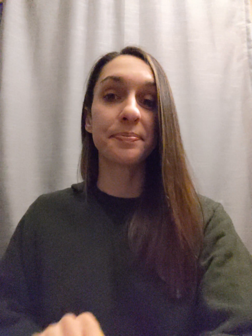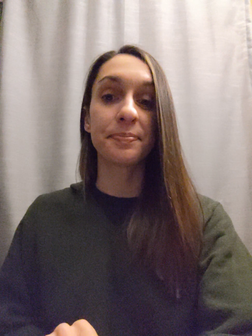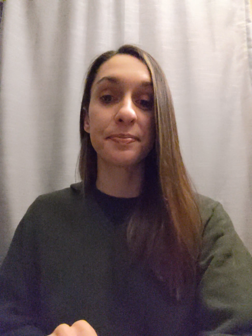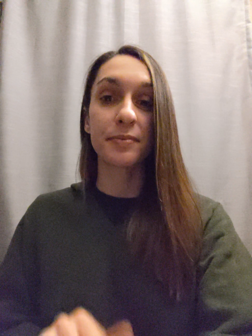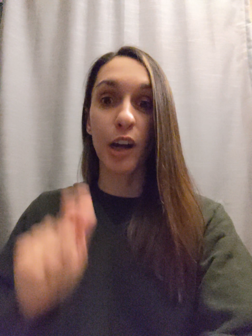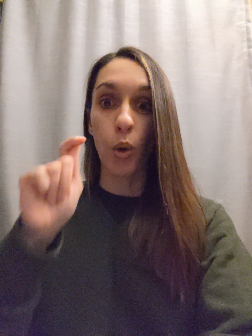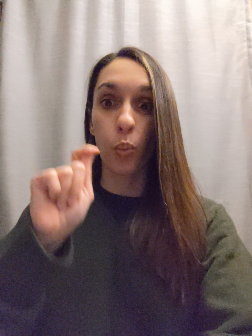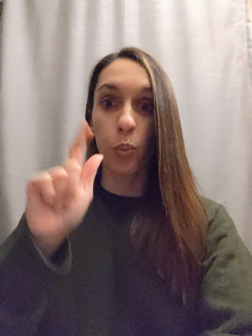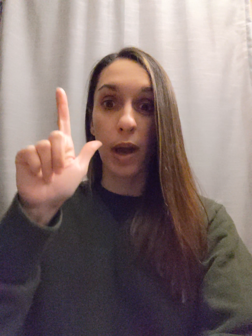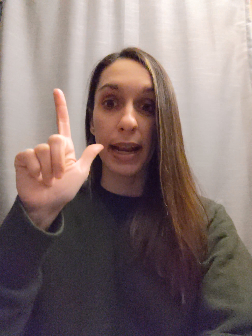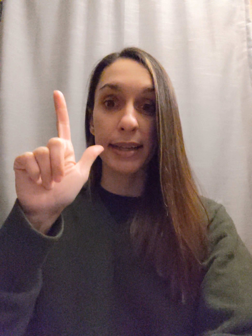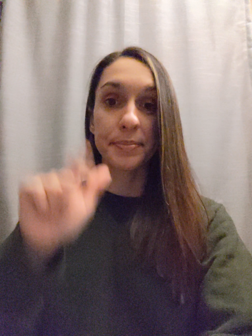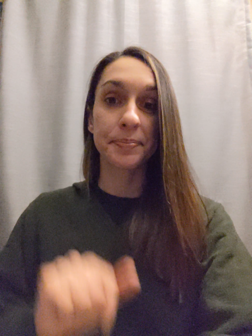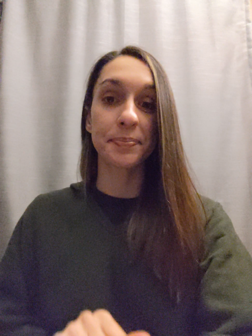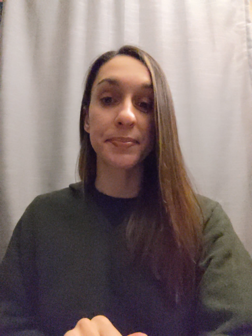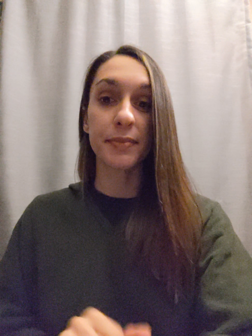awake